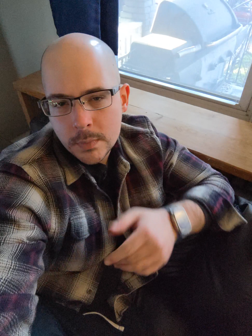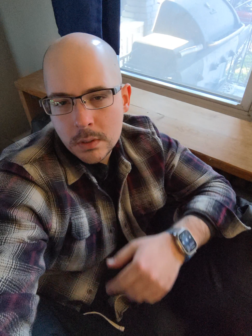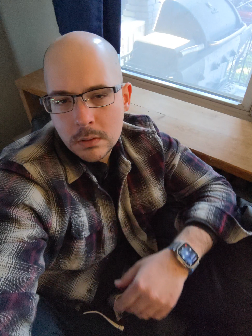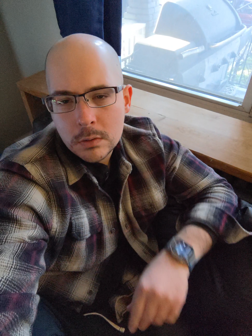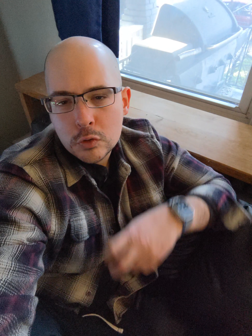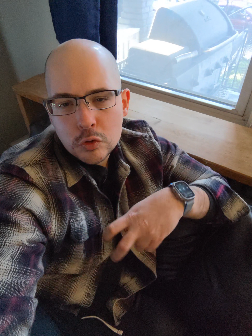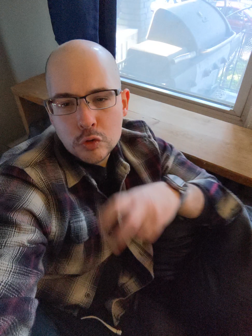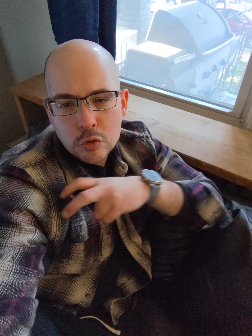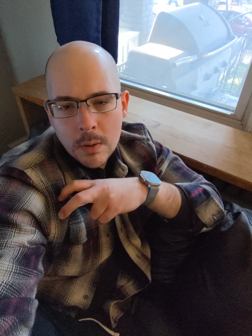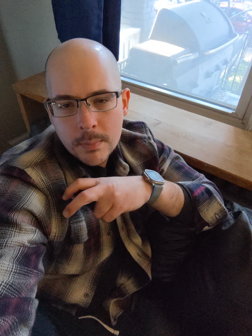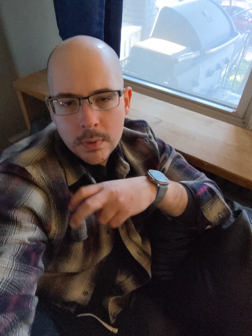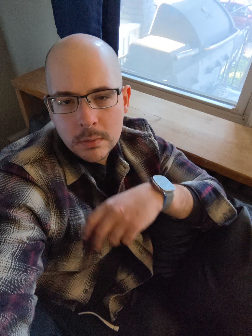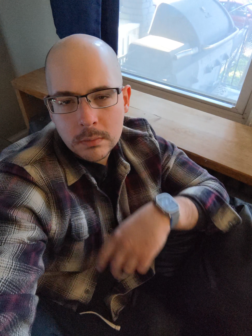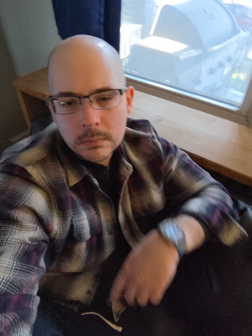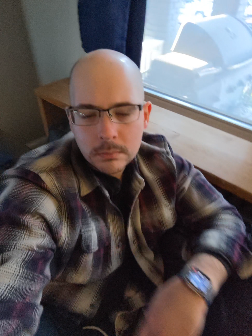jump